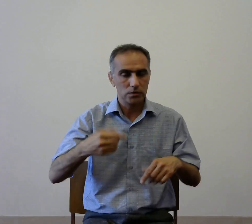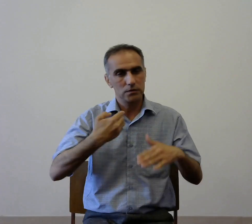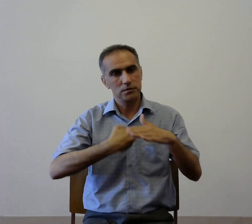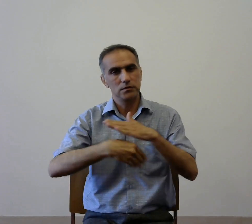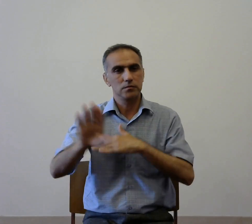getmək